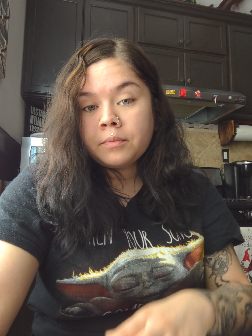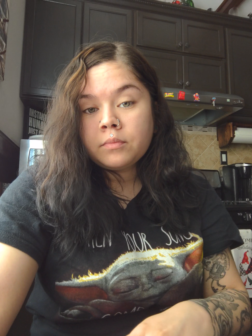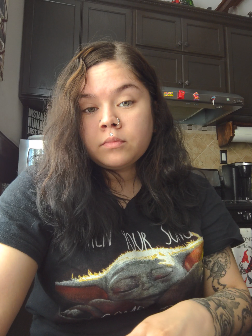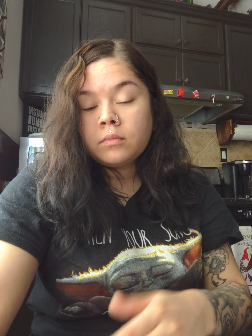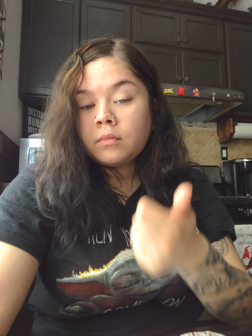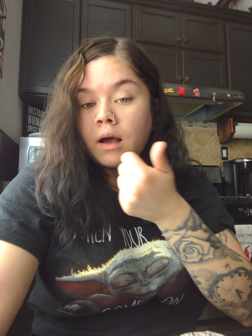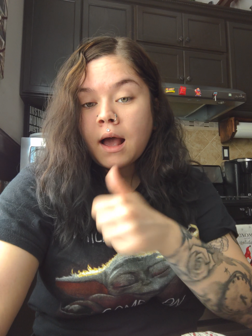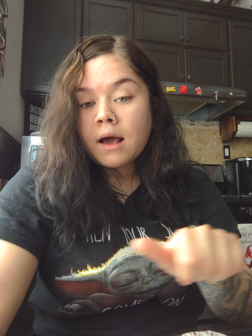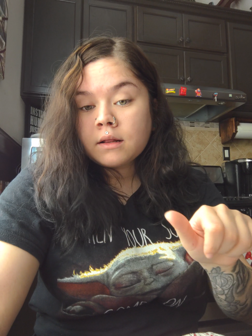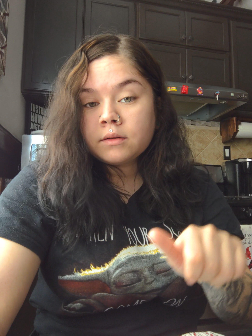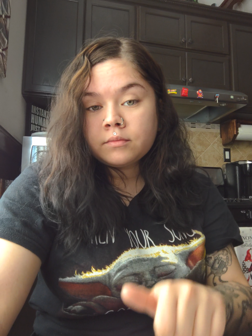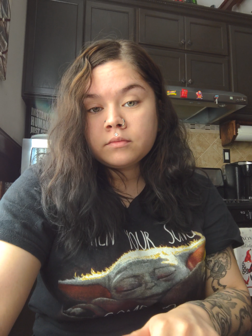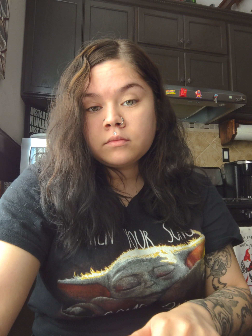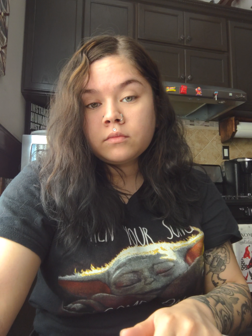any